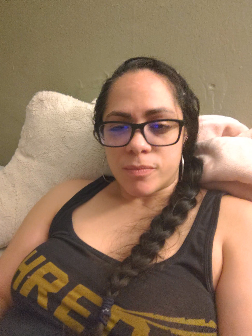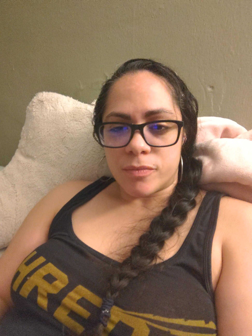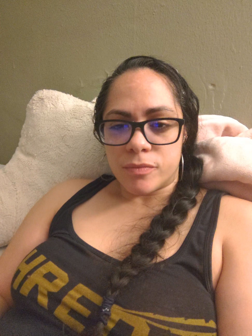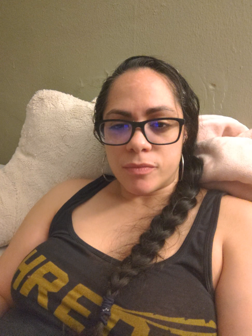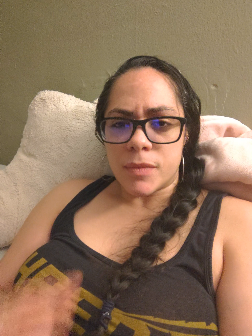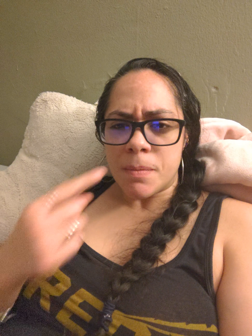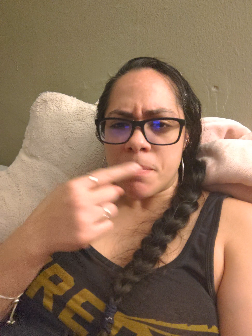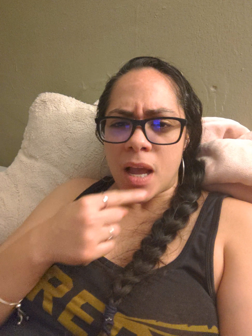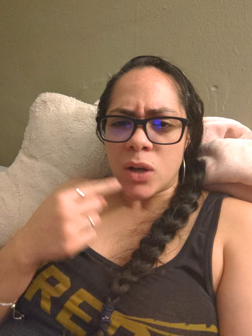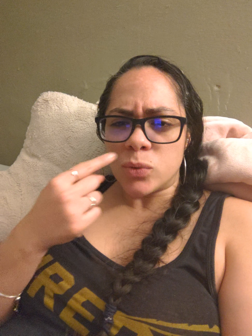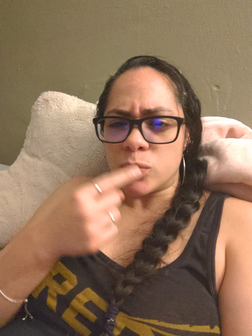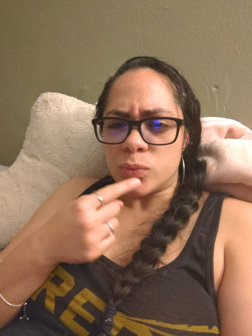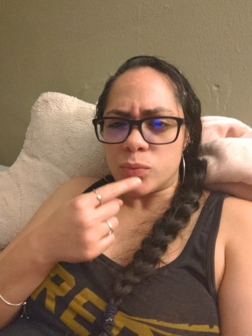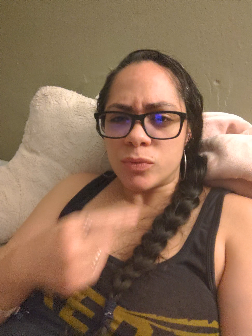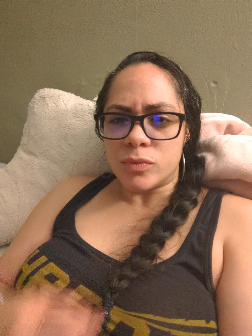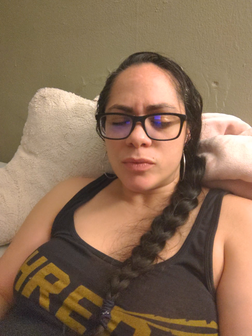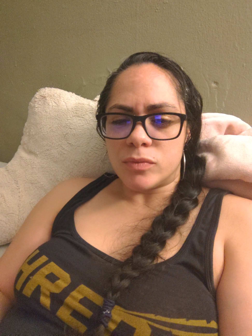mouth